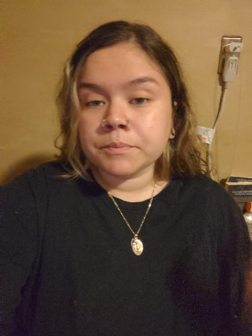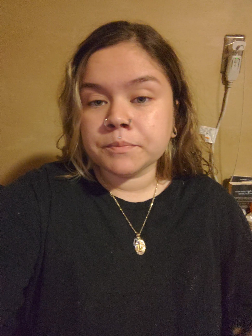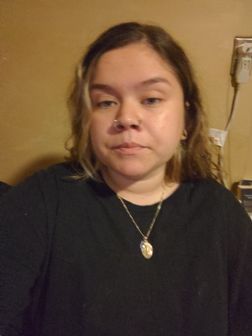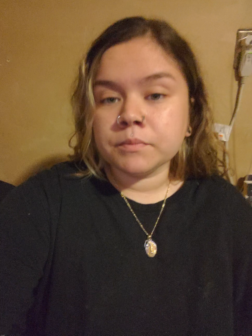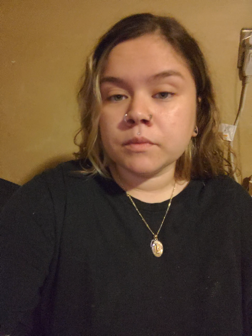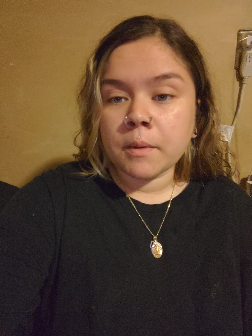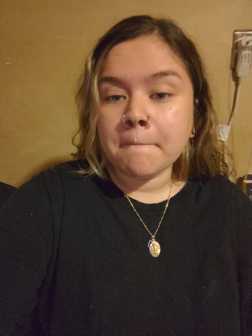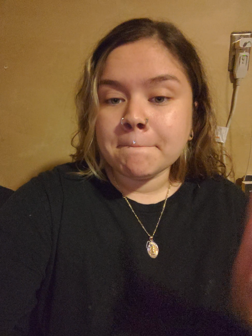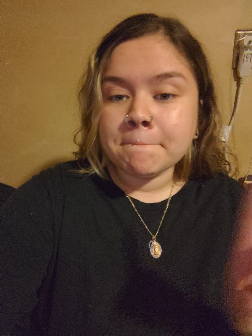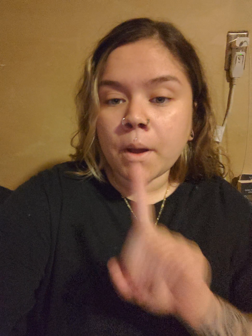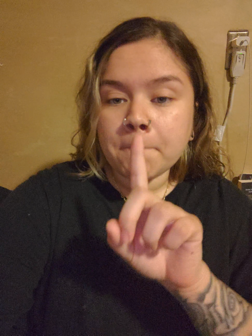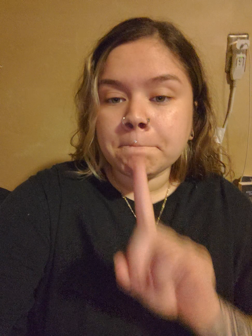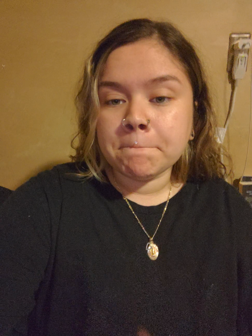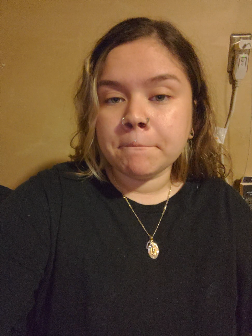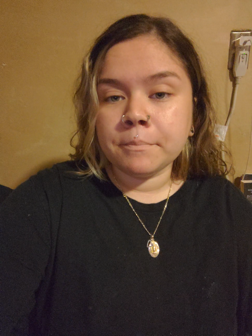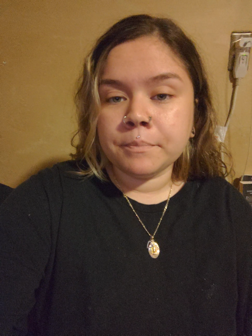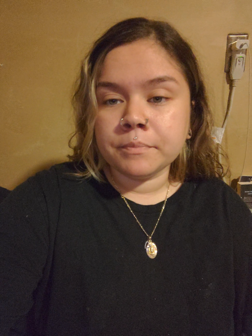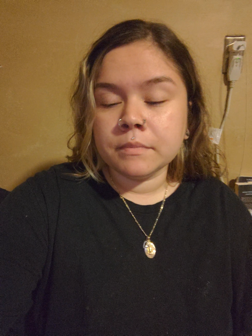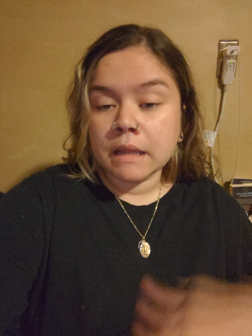bump